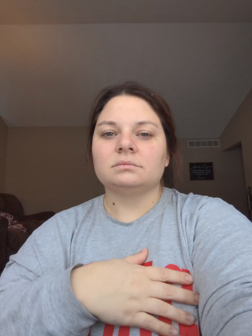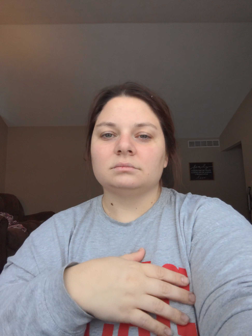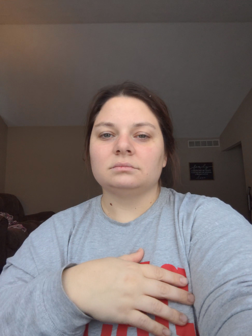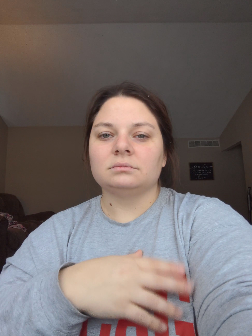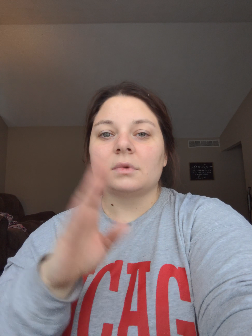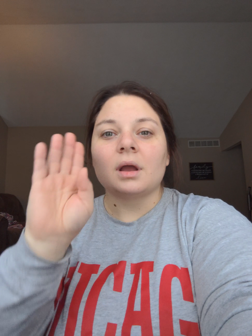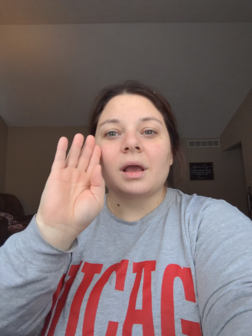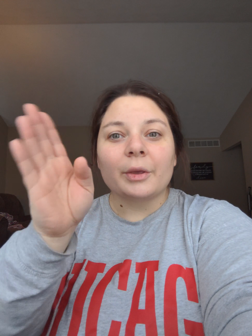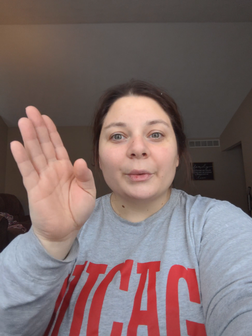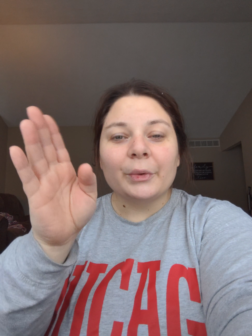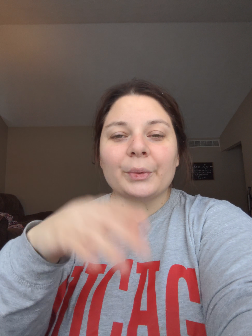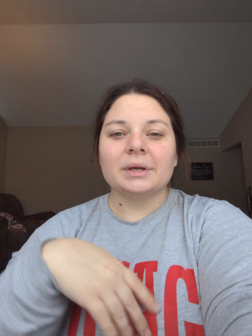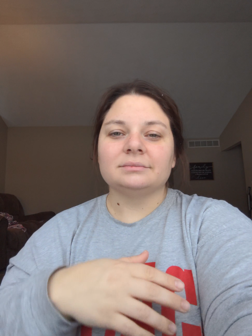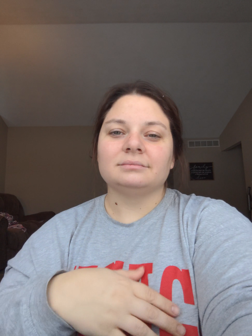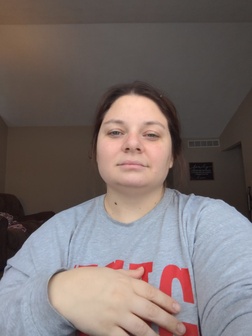hello